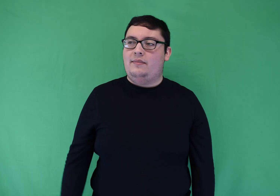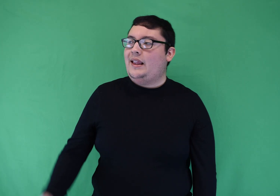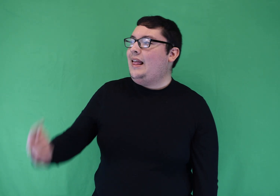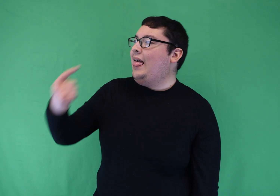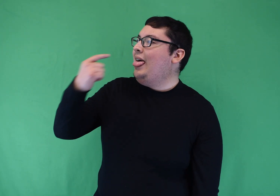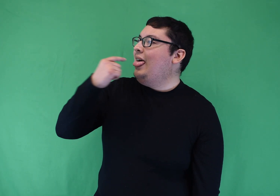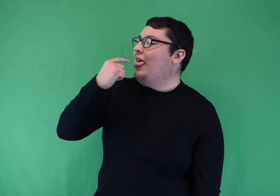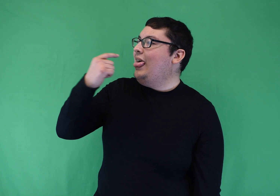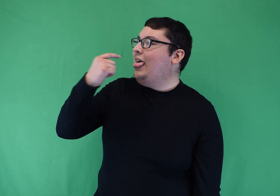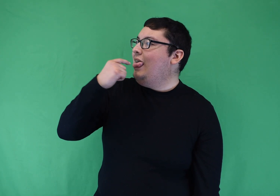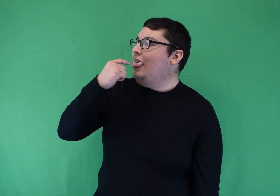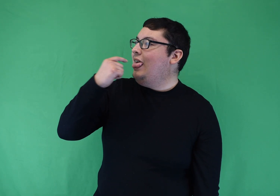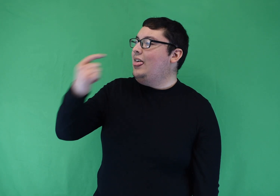sentido del gusto